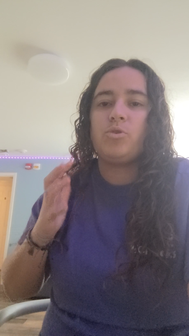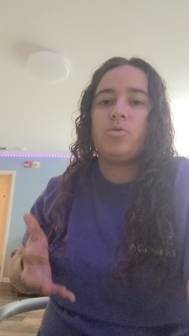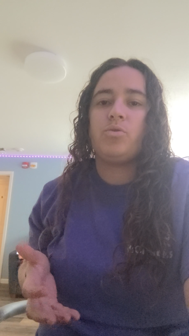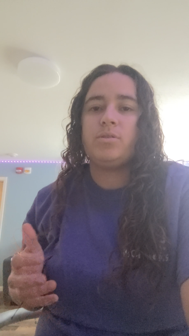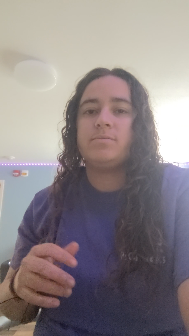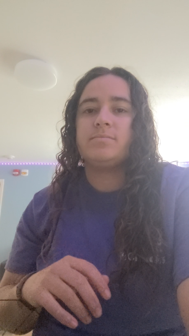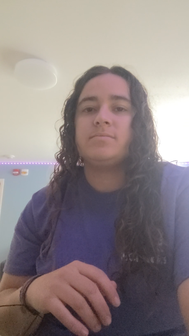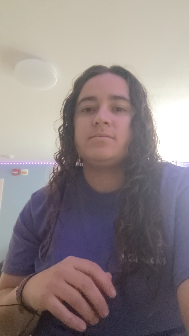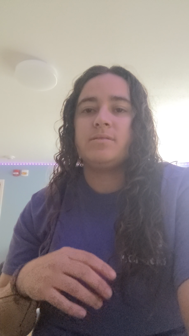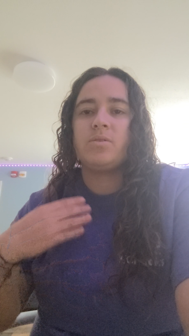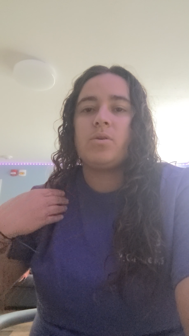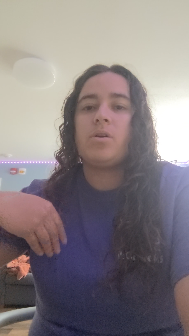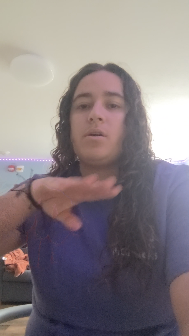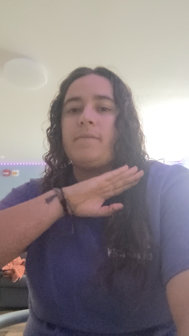scarf